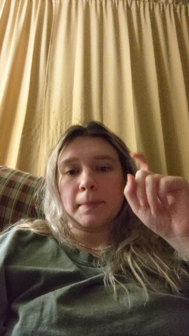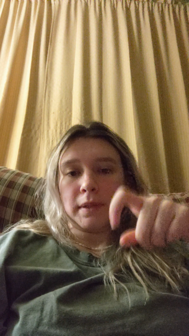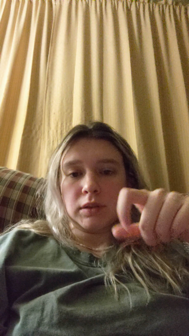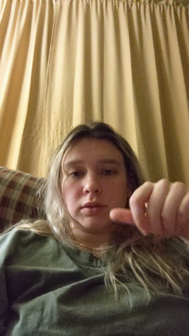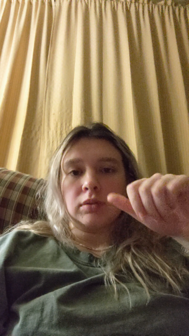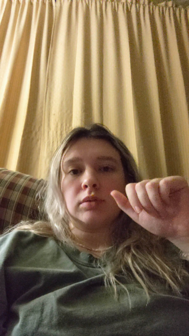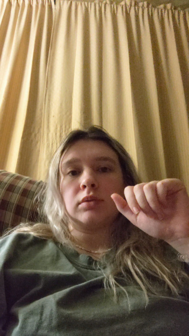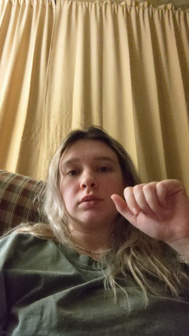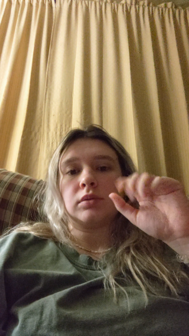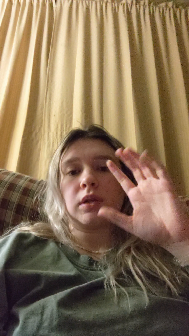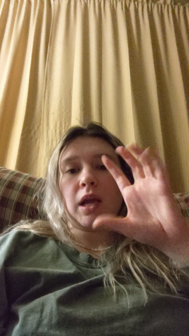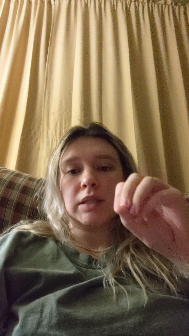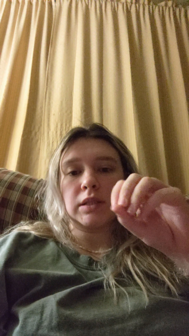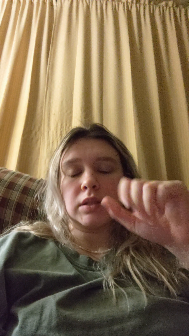bite